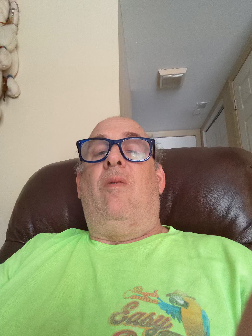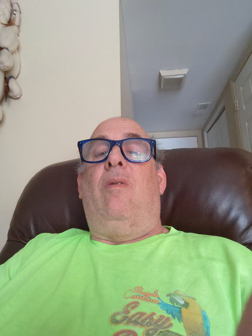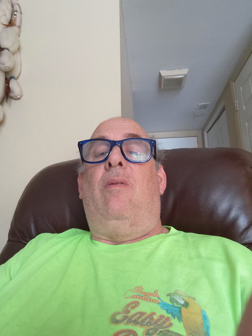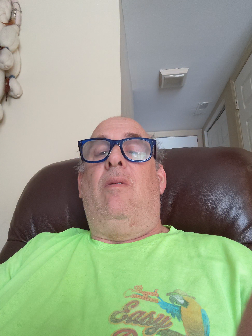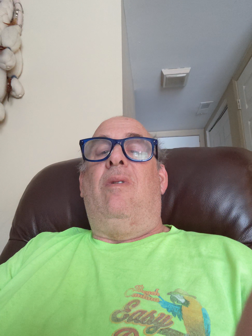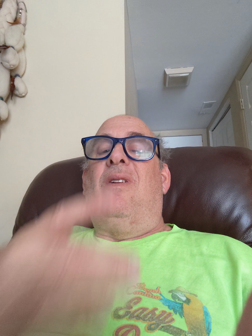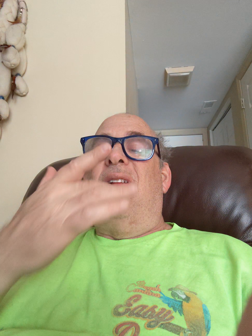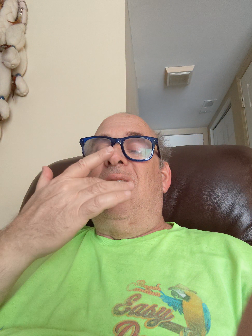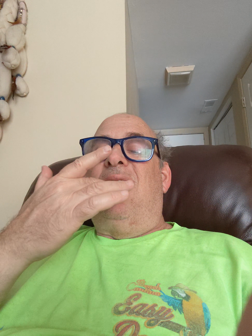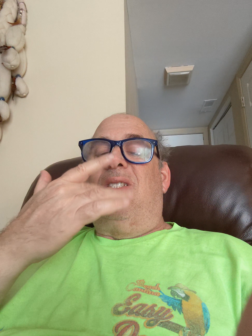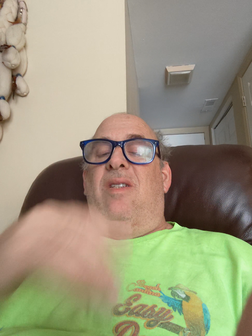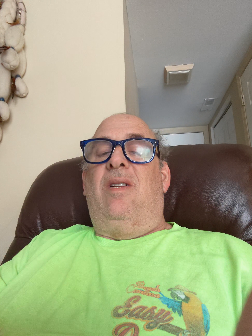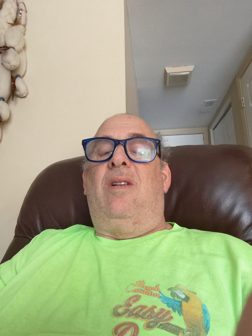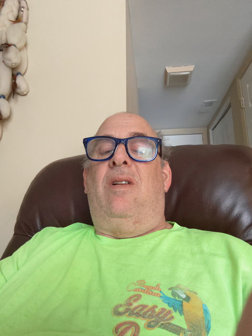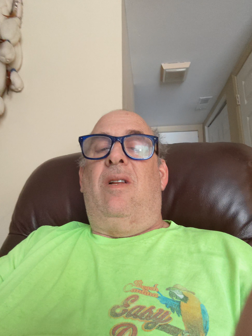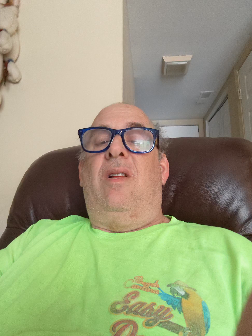taste